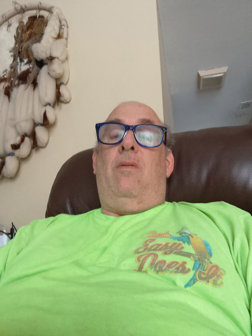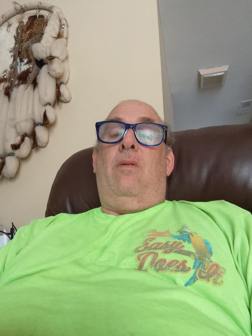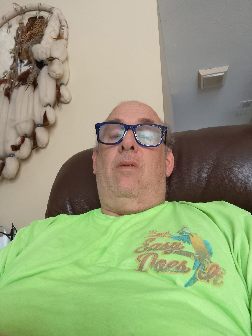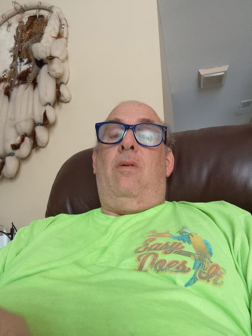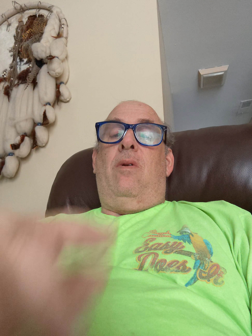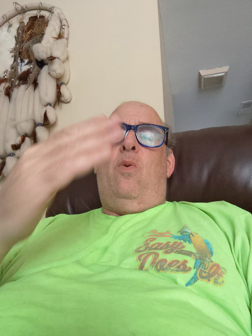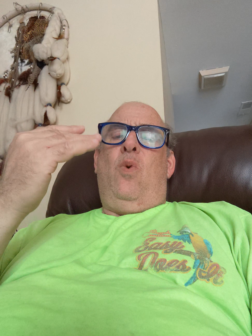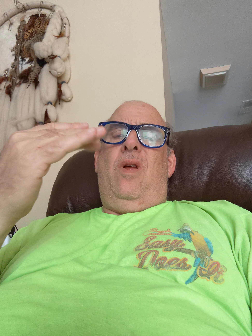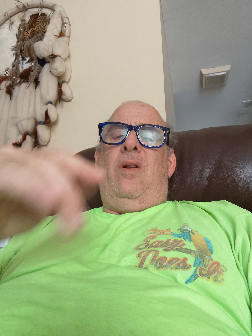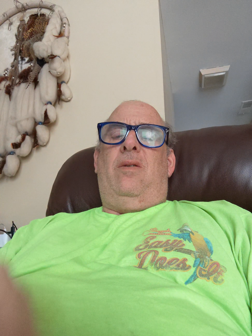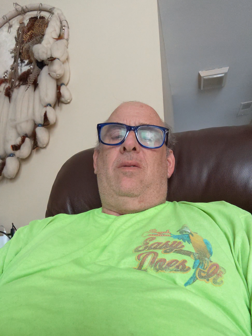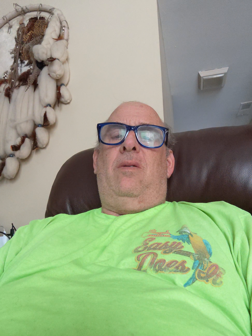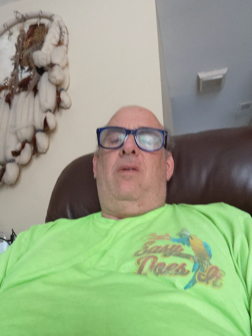wait